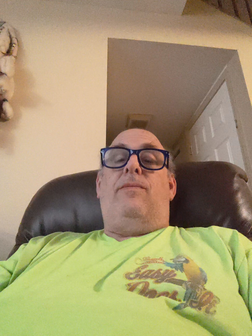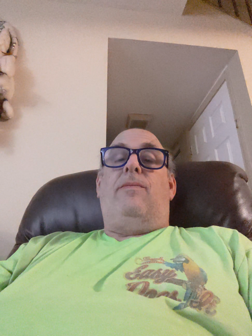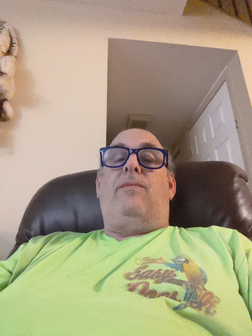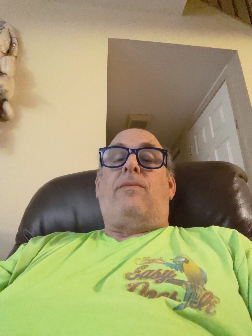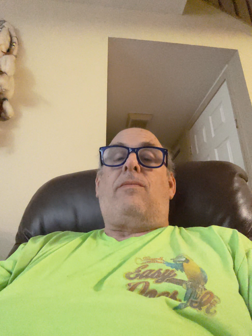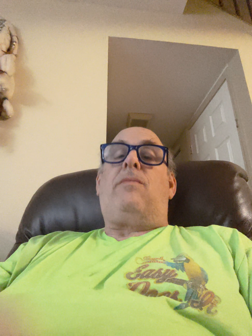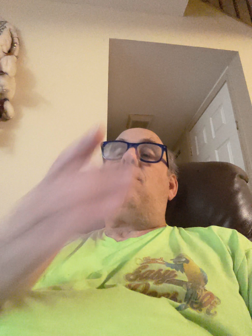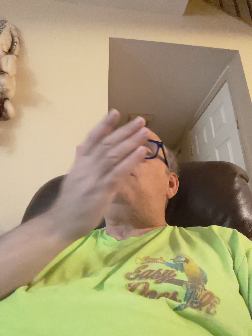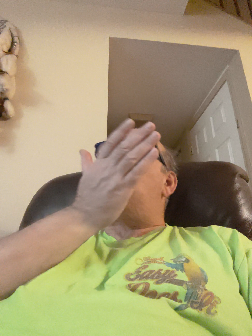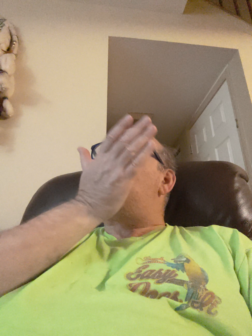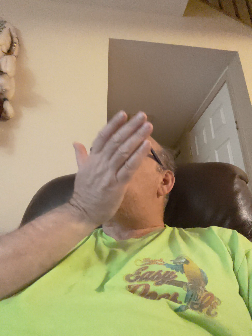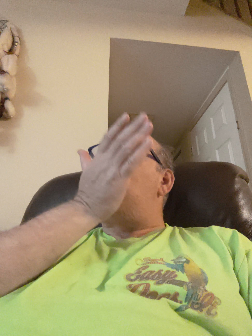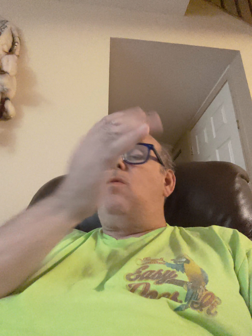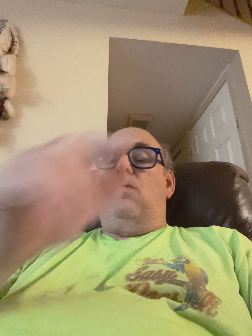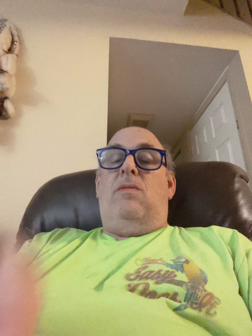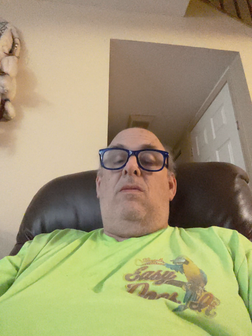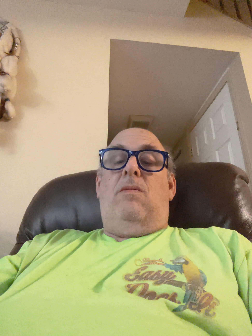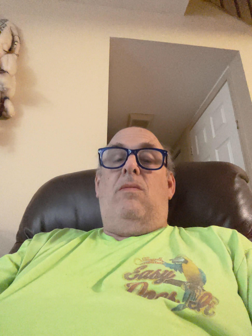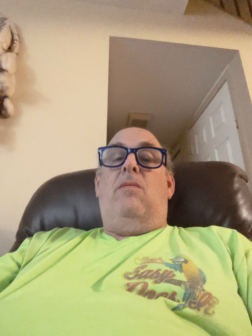grass